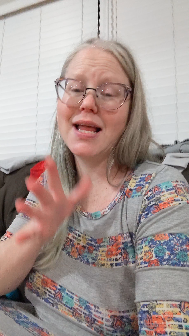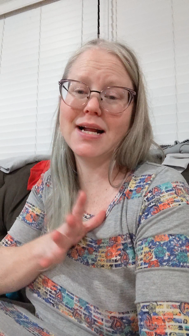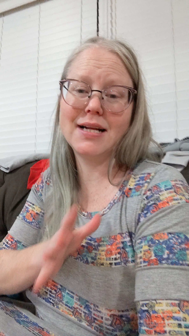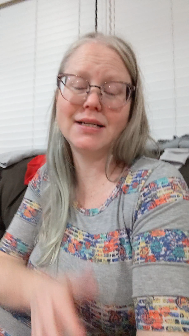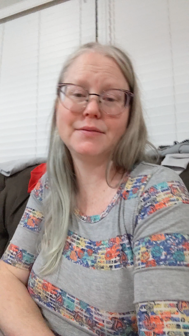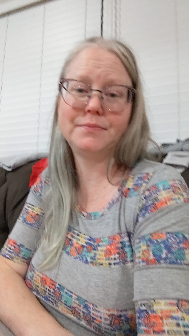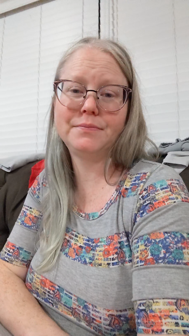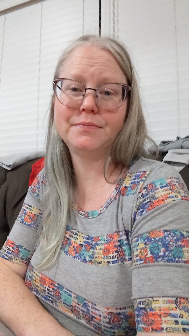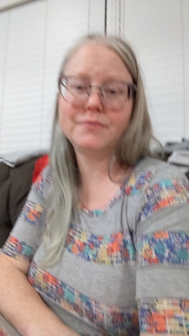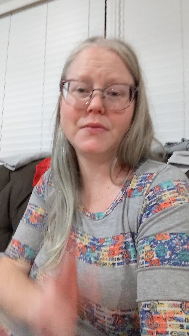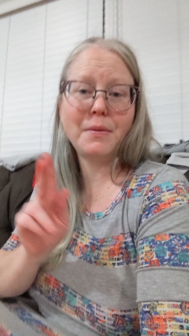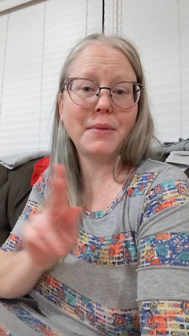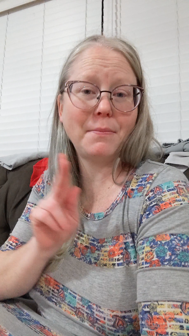people